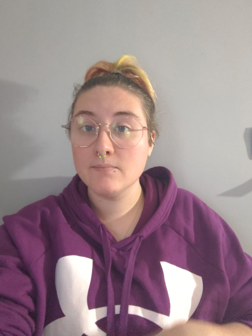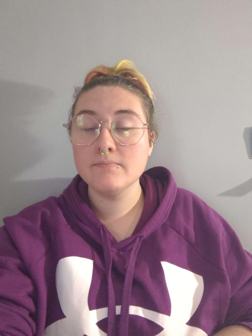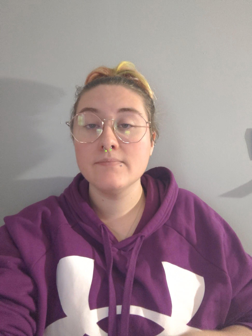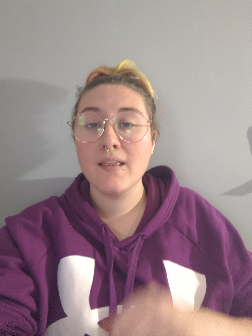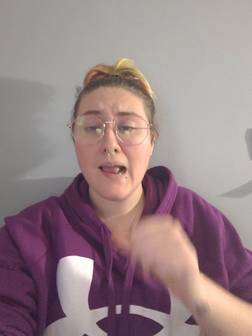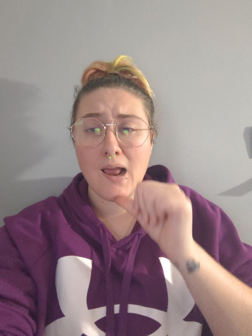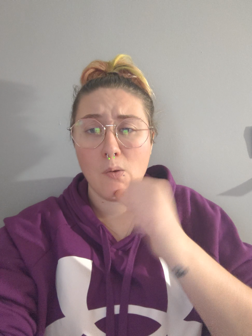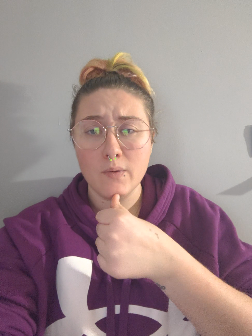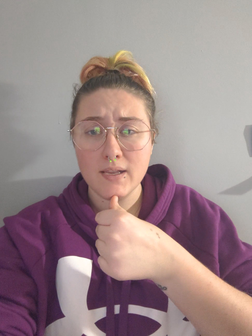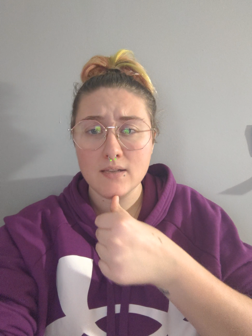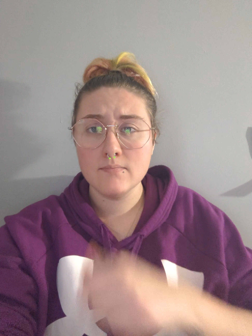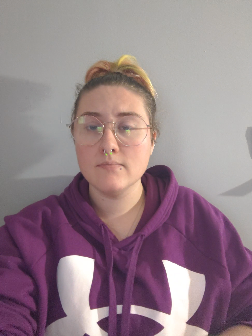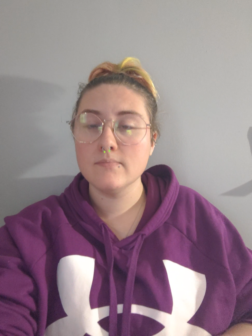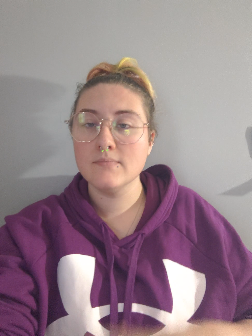owie